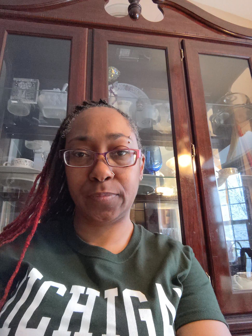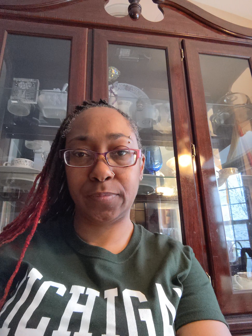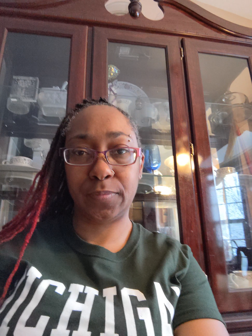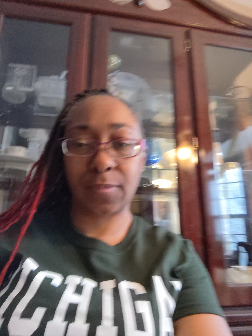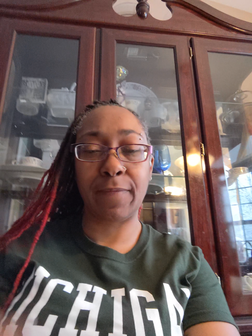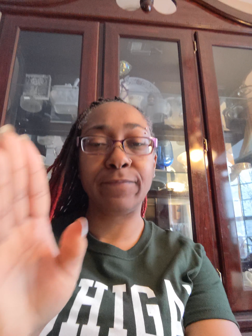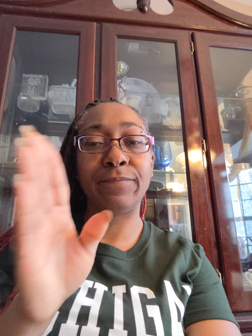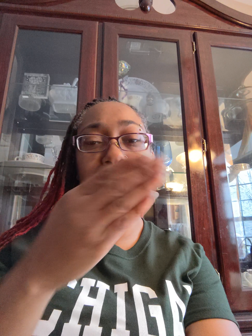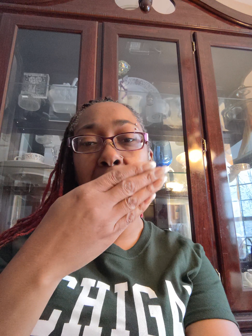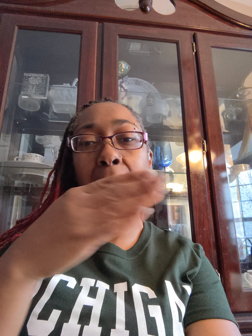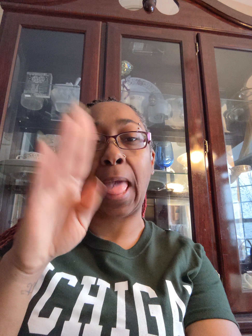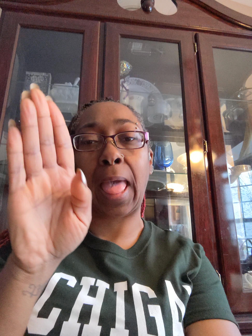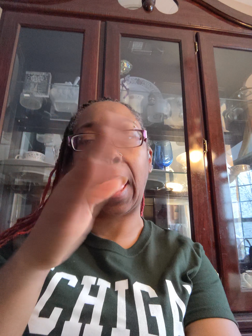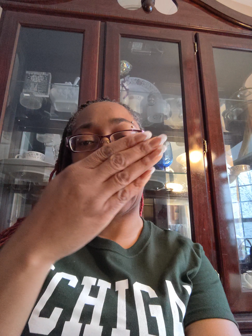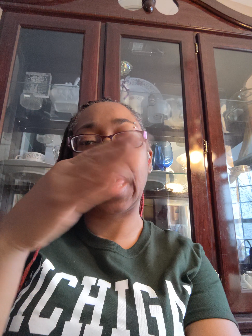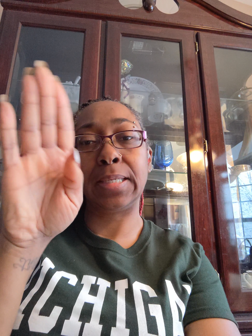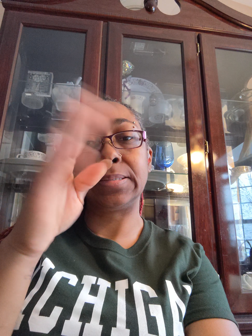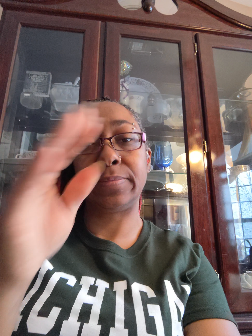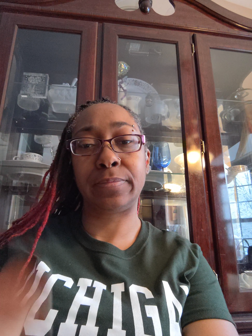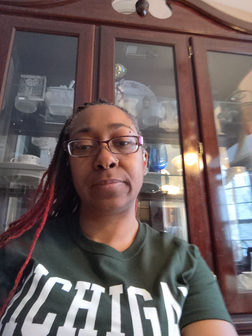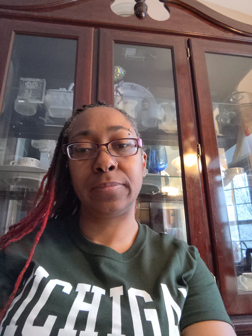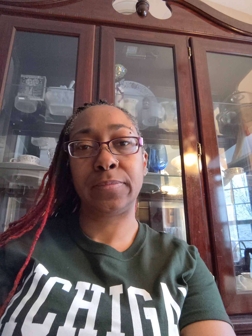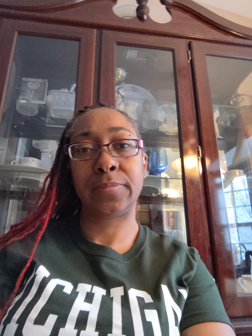flag